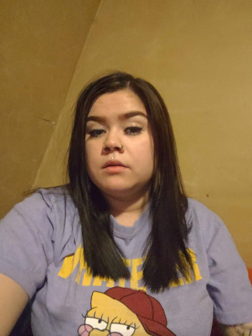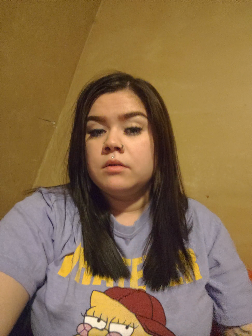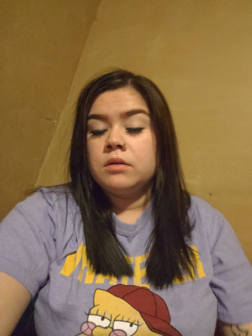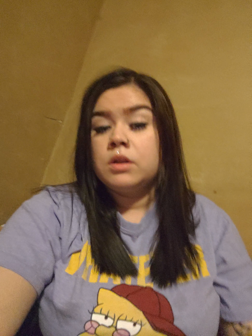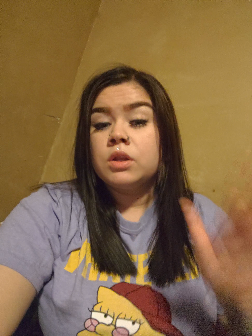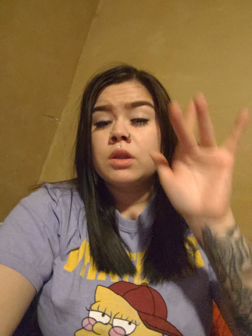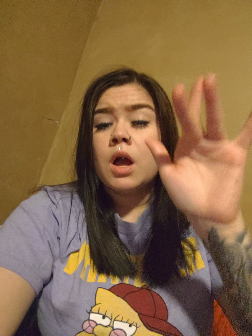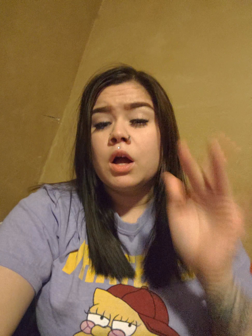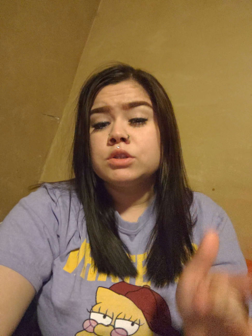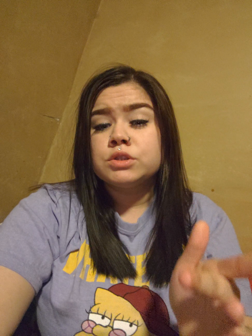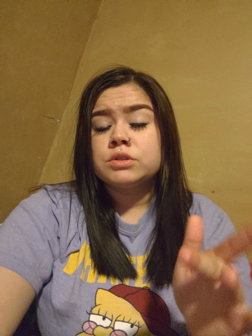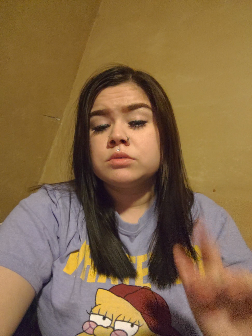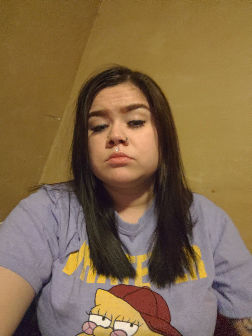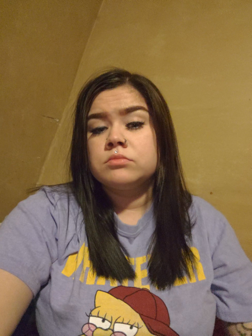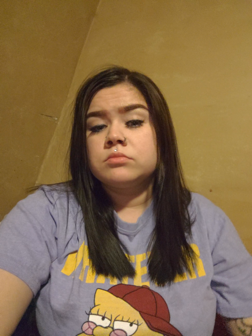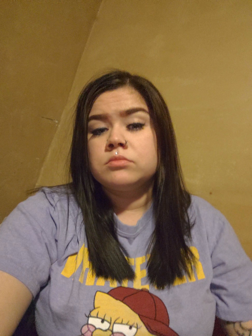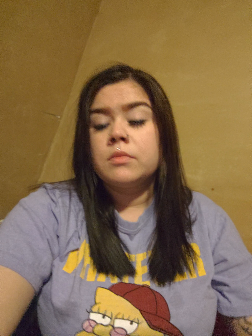touch